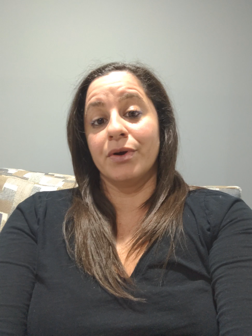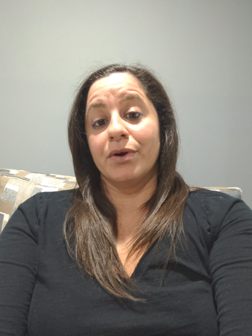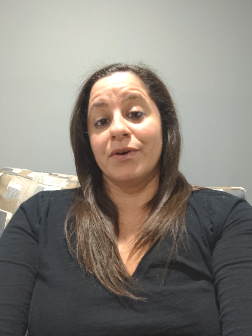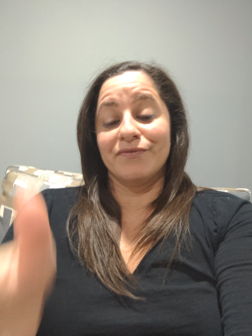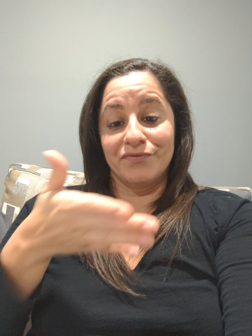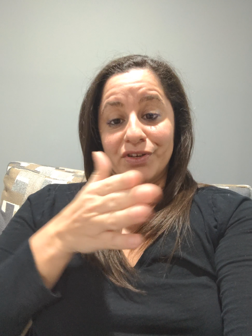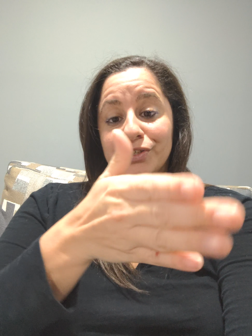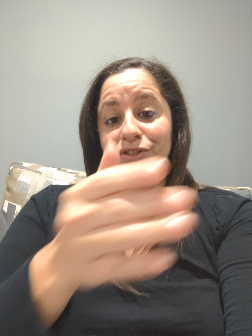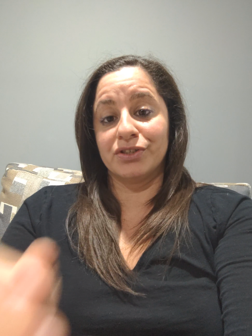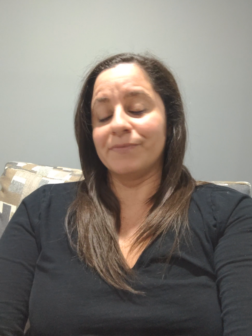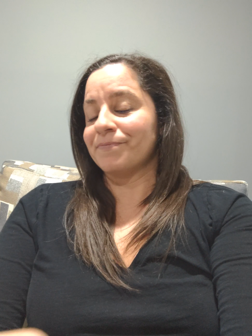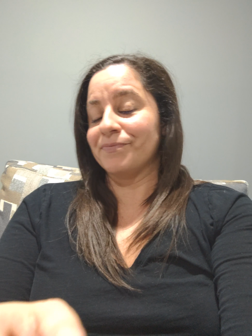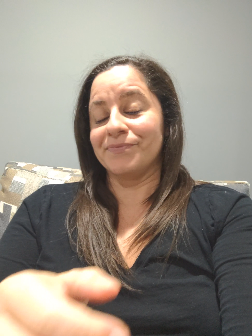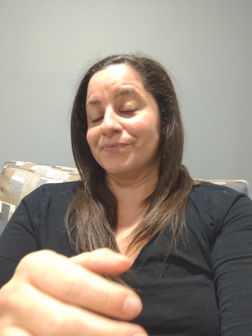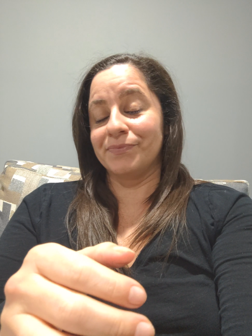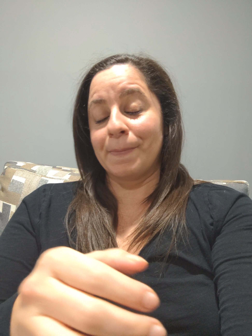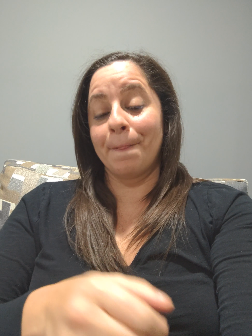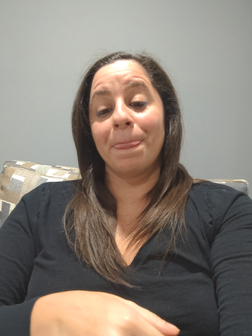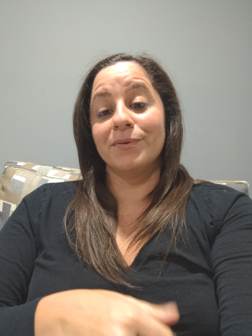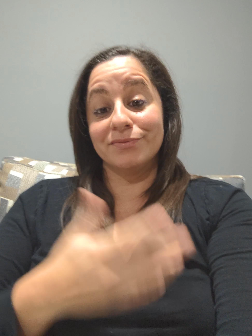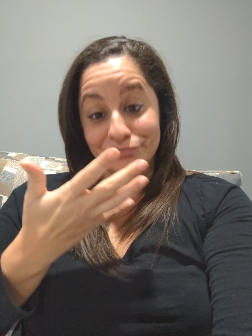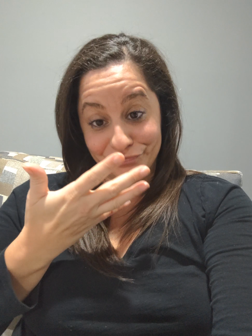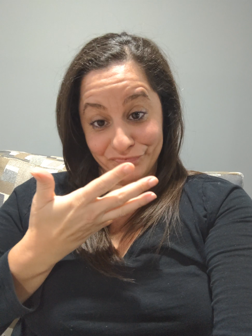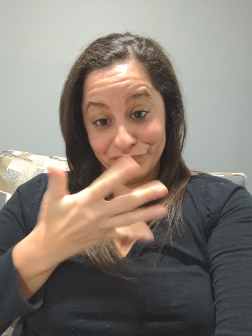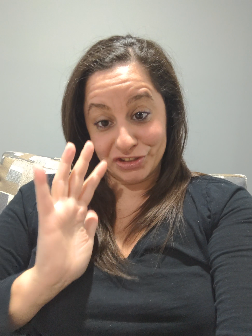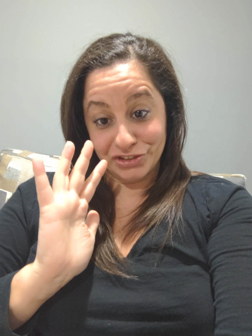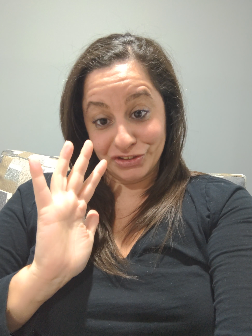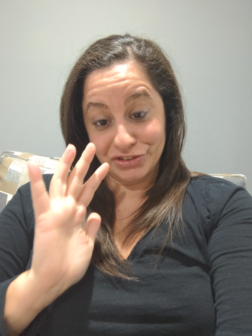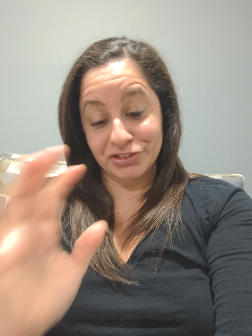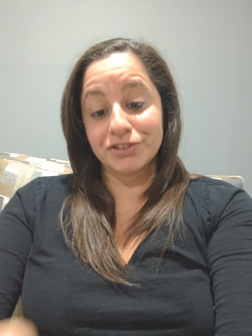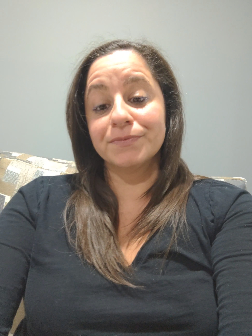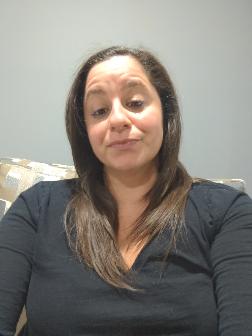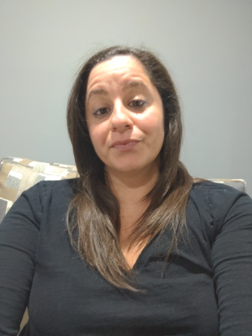finish